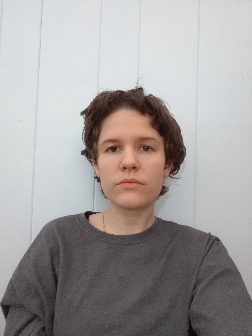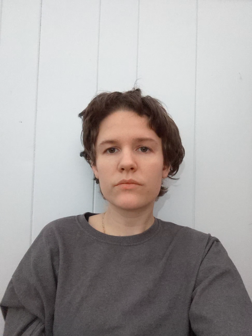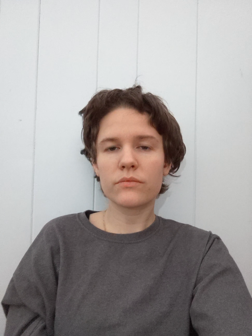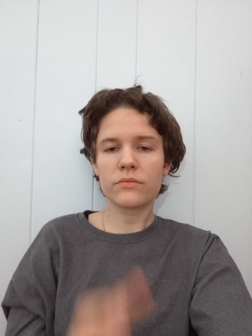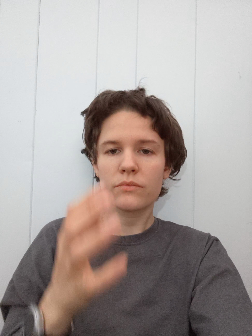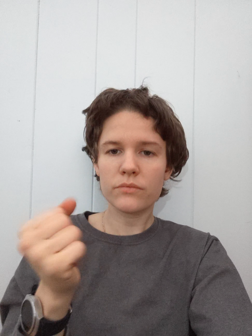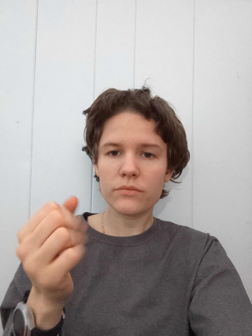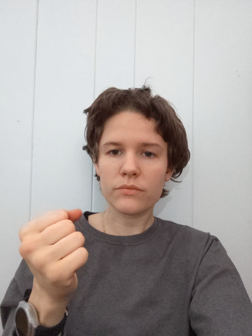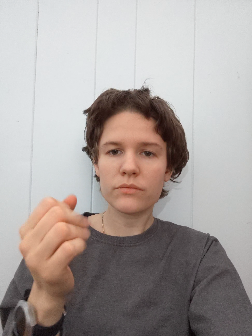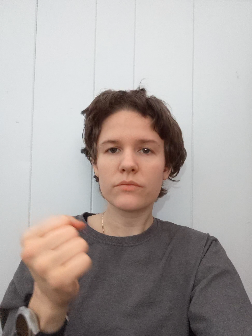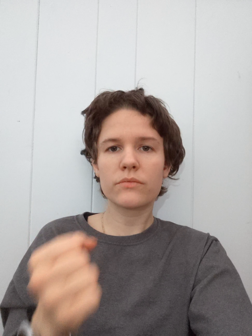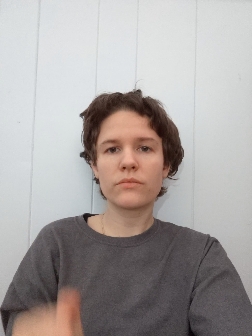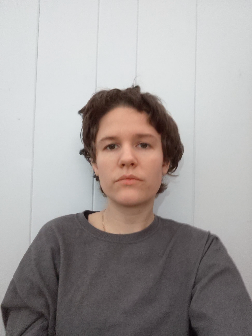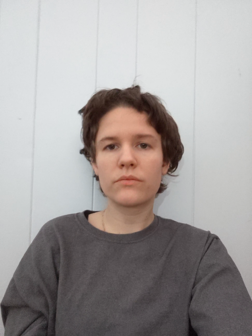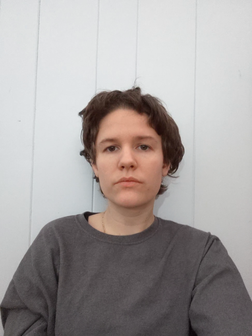milk